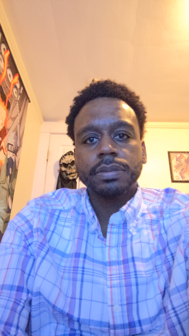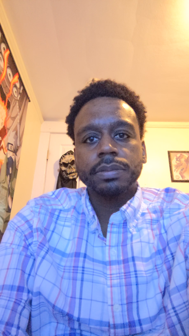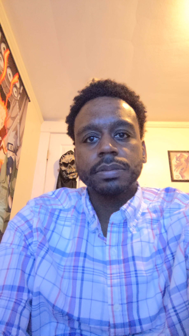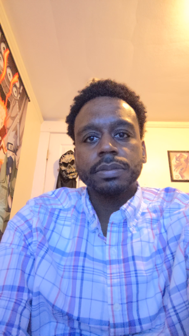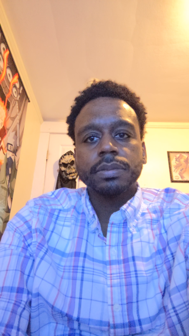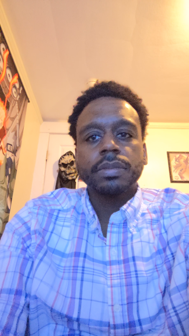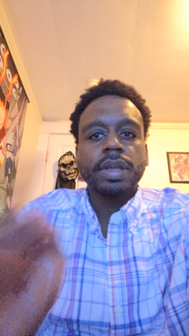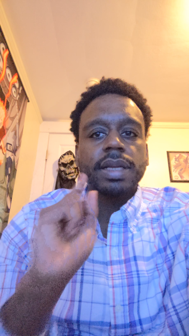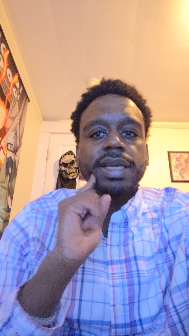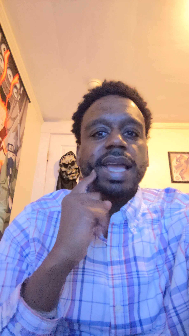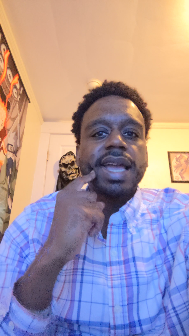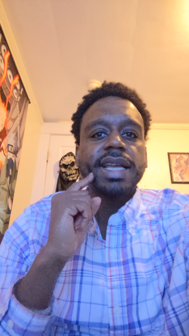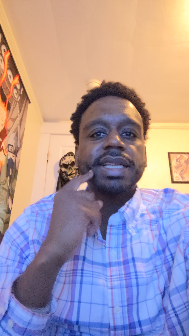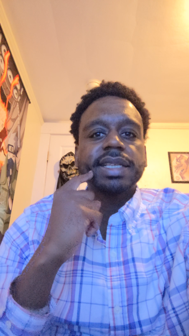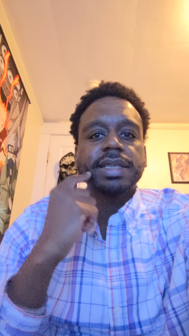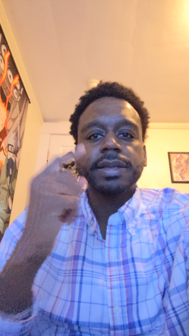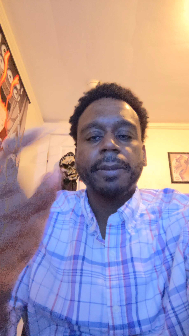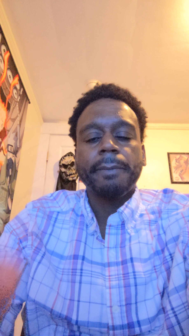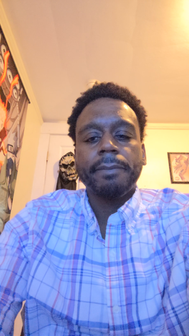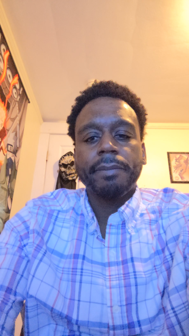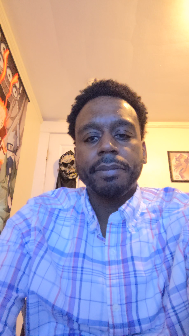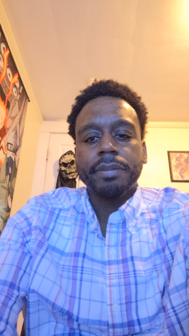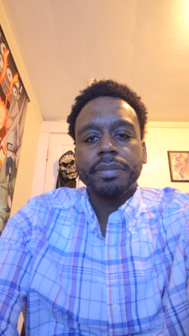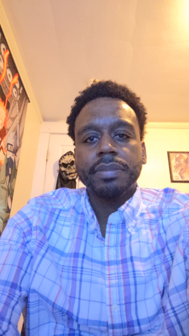candy